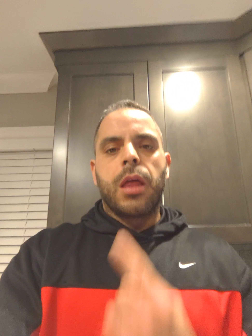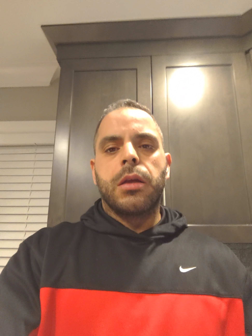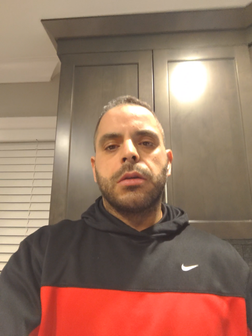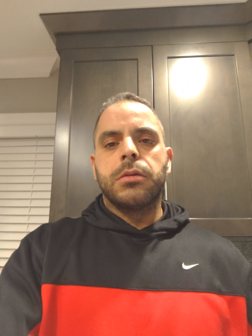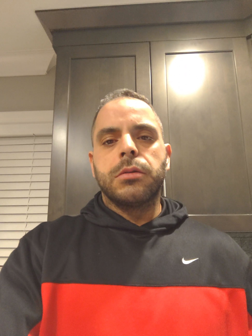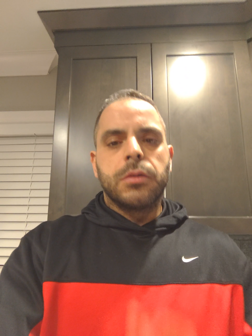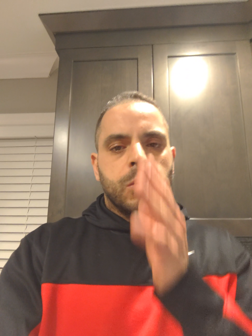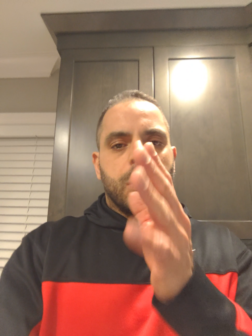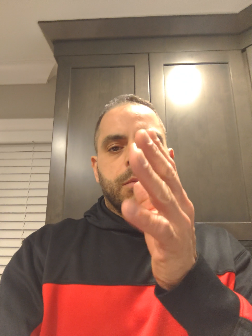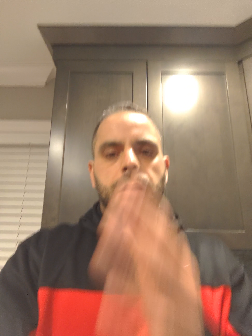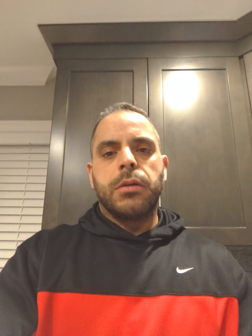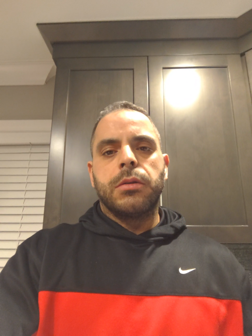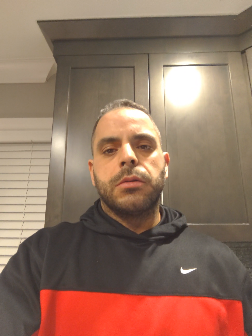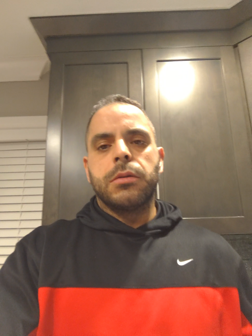grandma